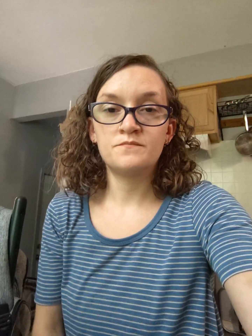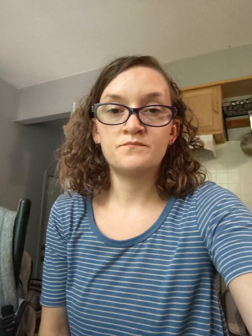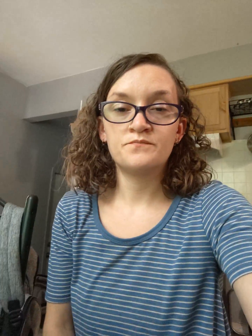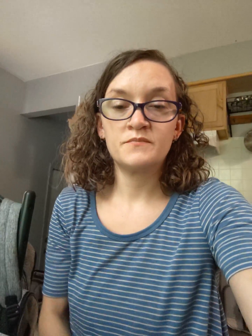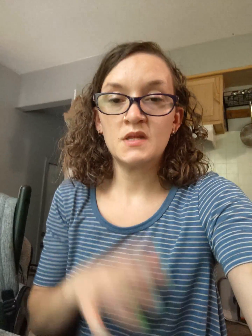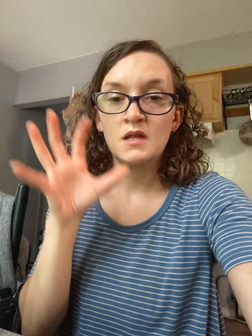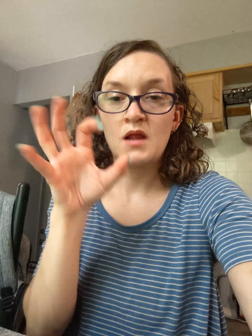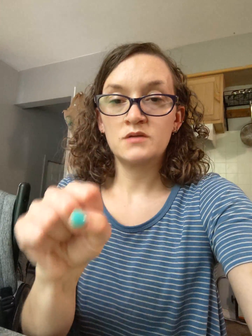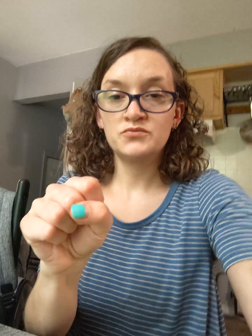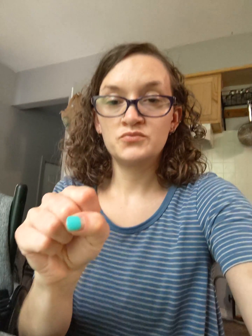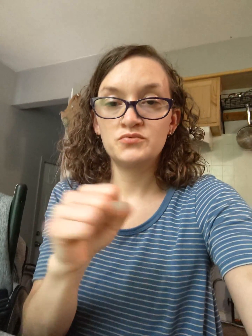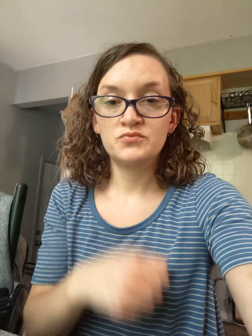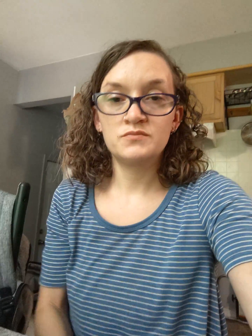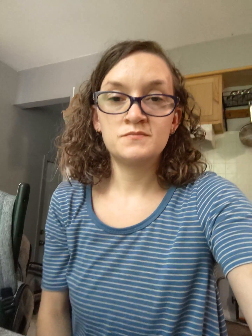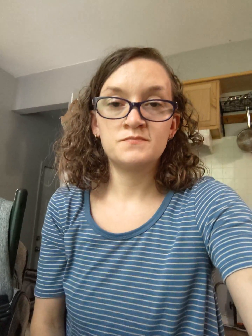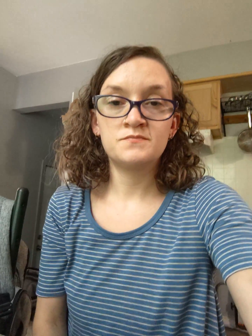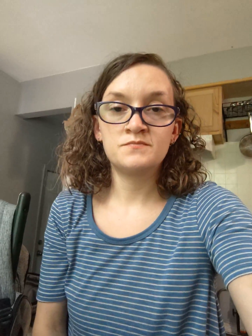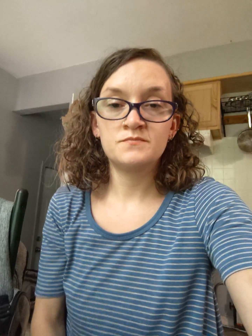catch